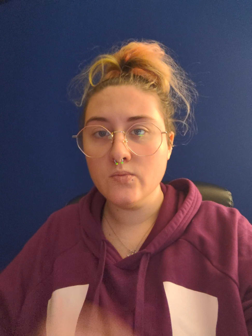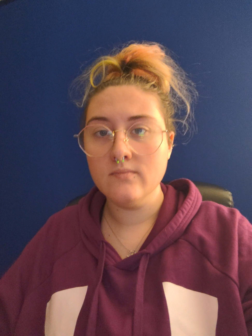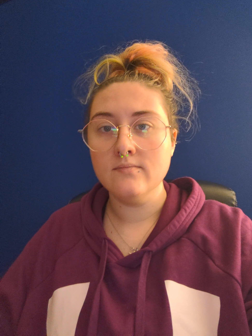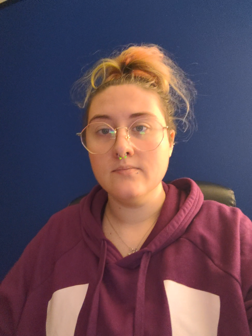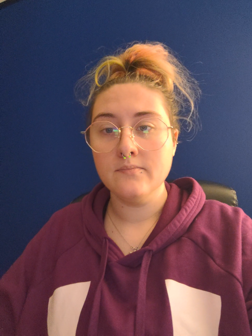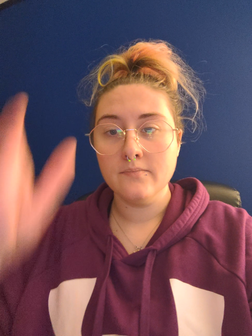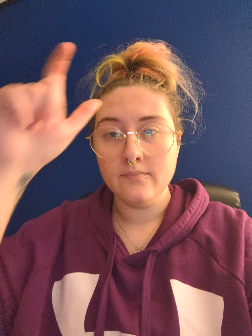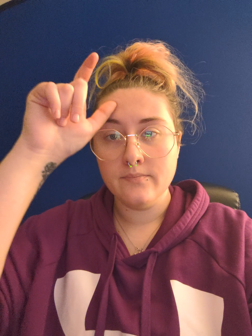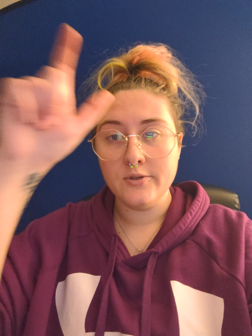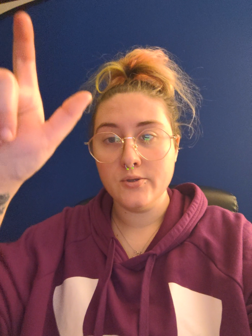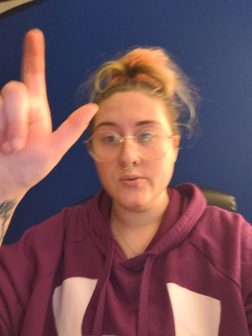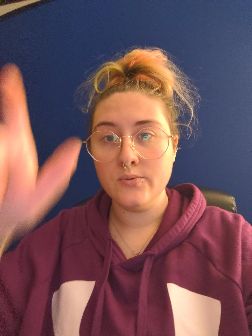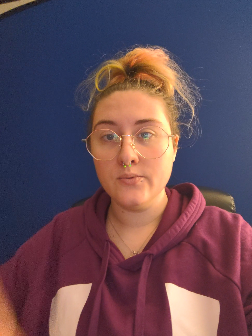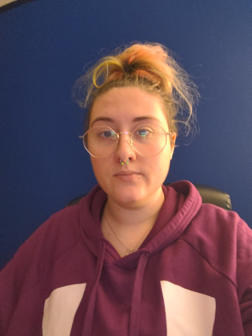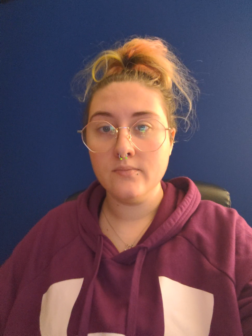moon